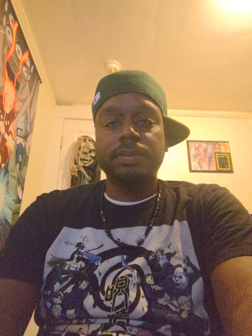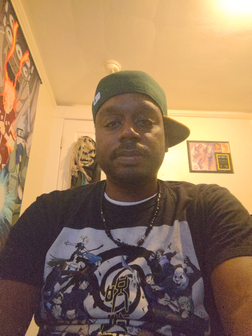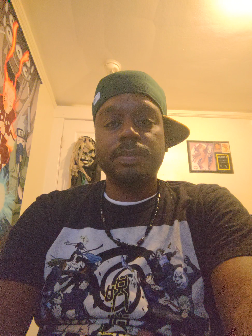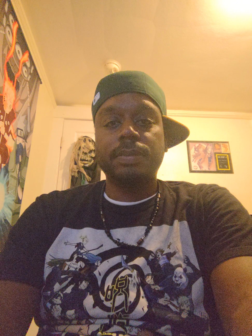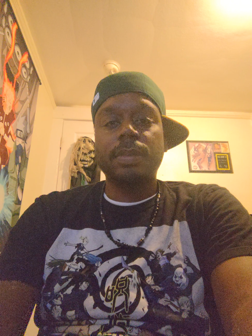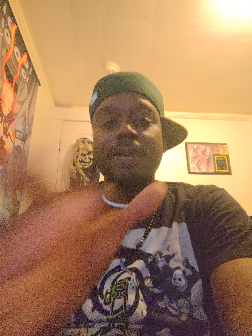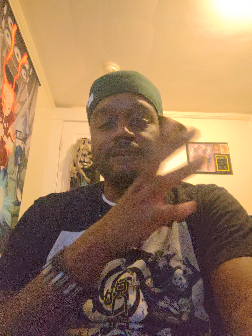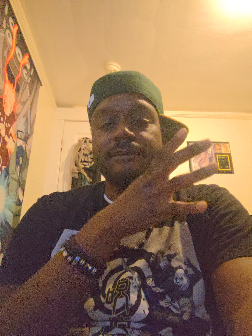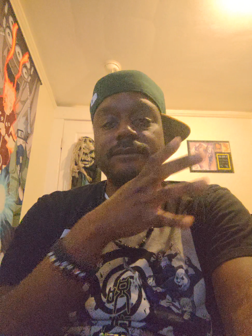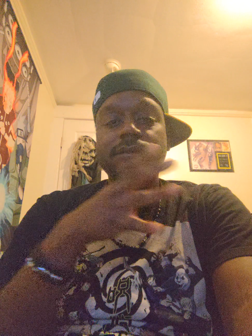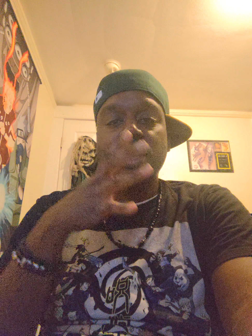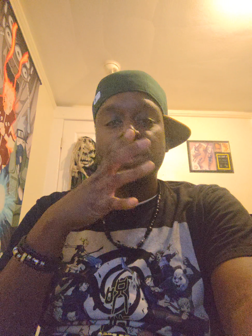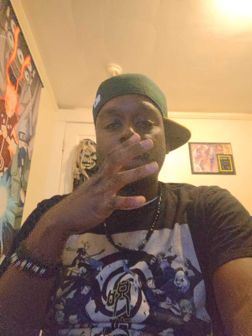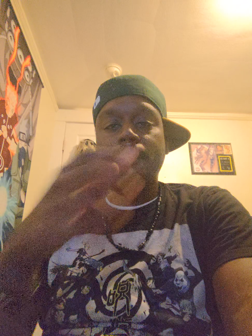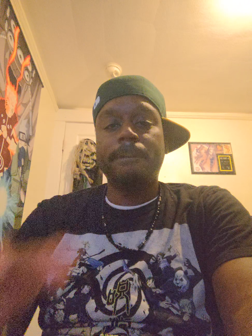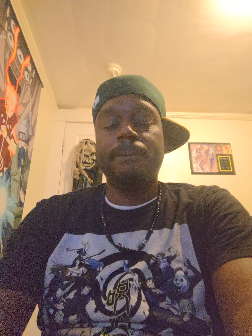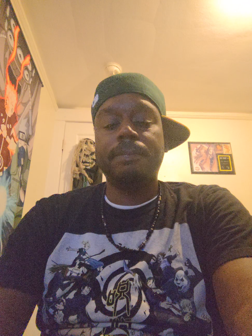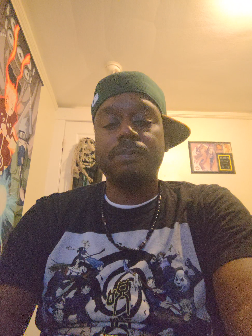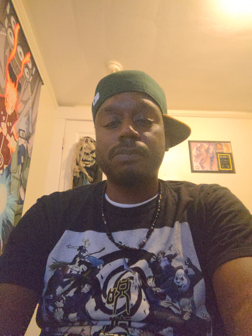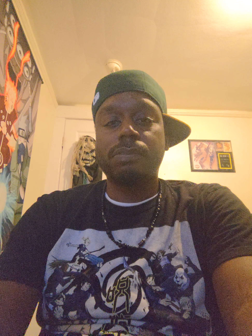farm